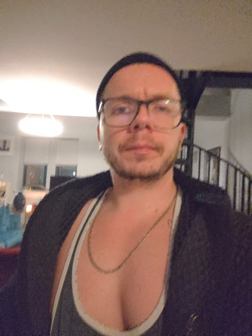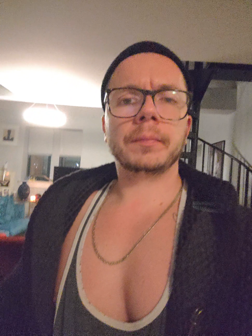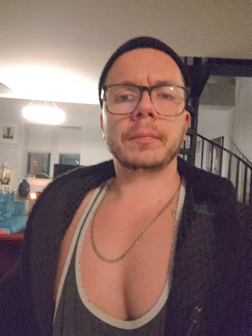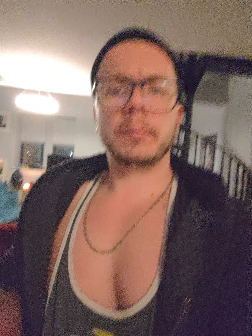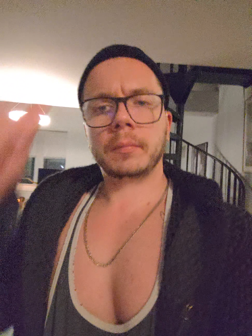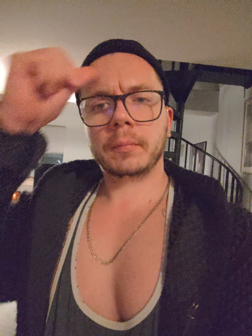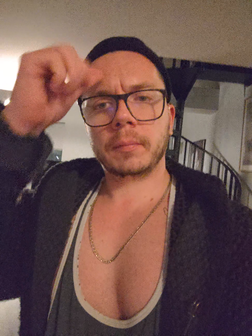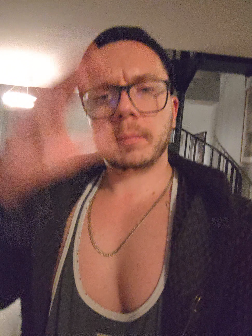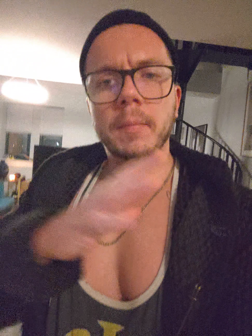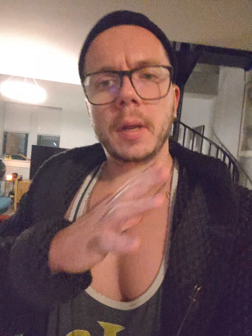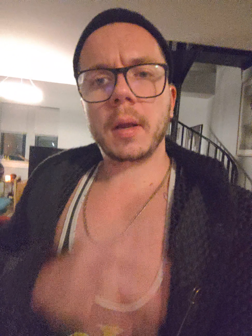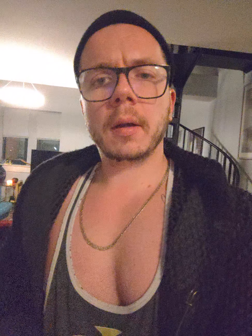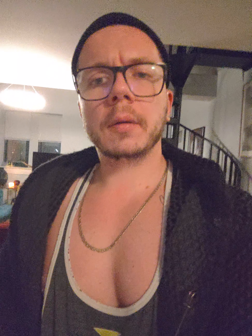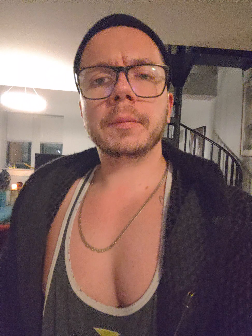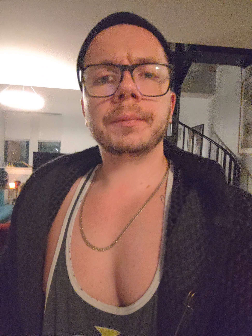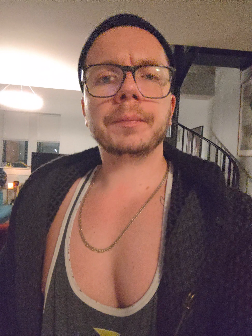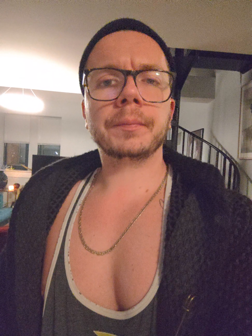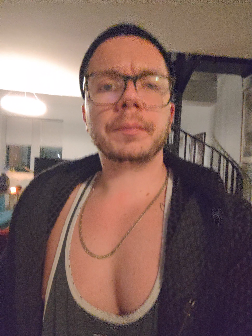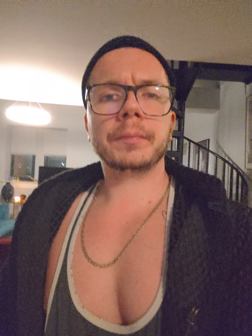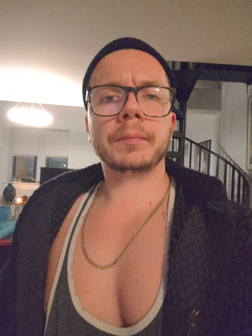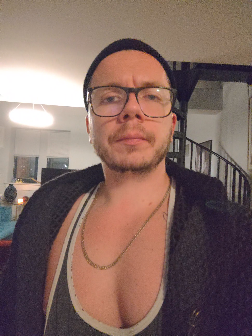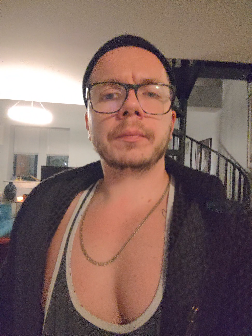man